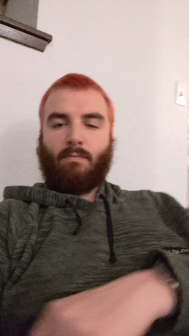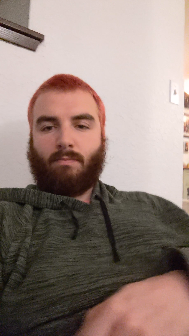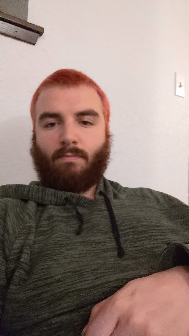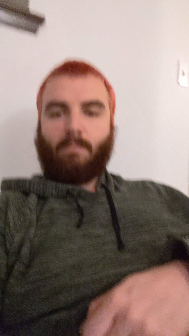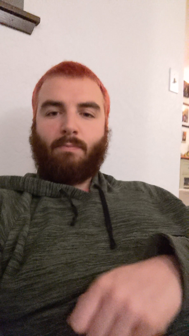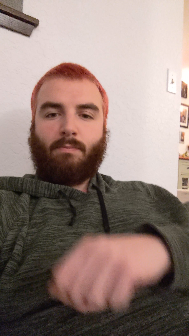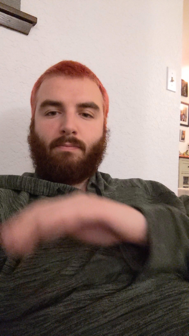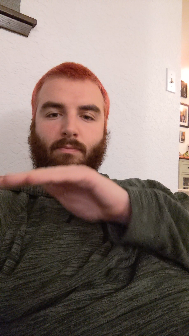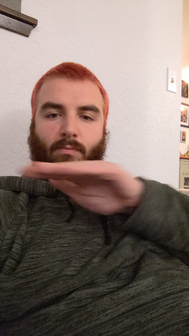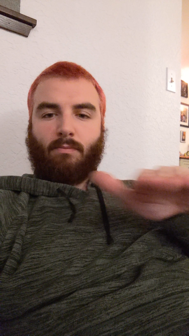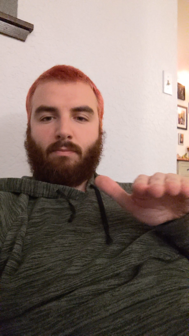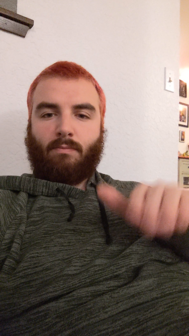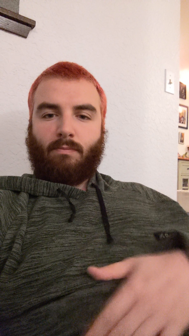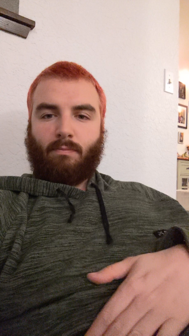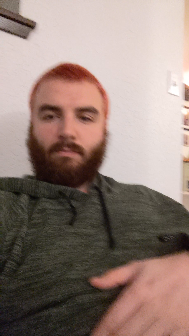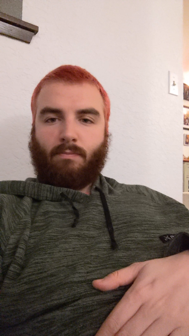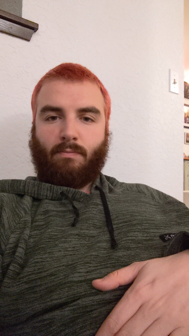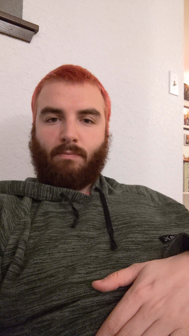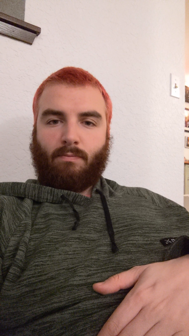nice